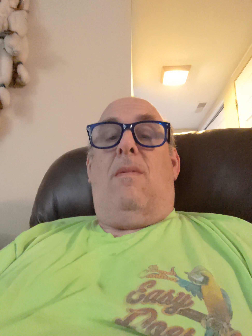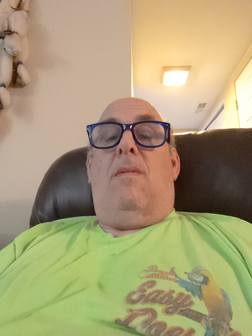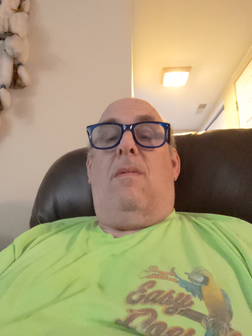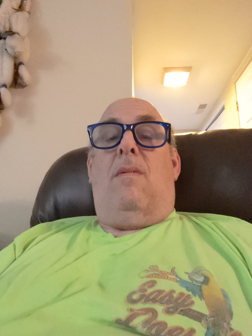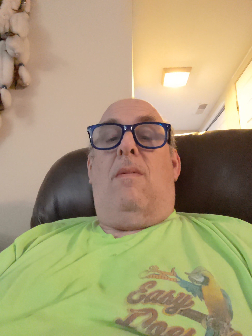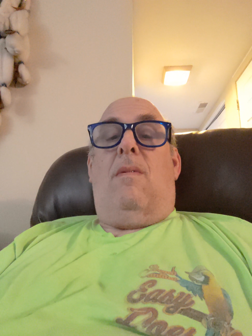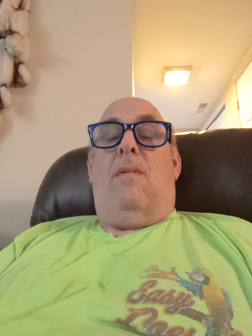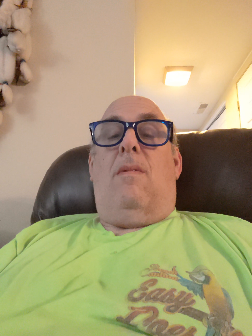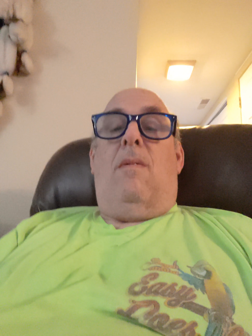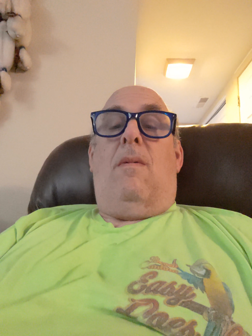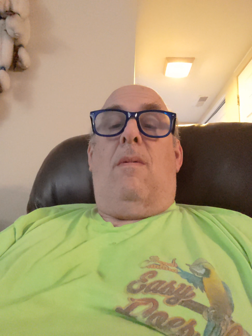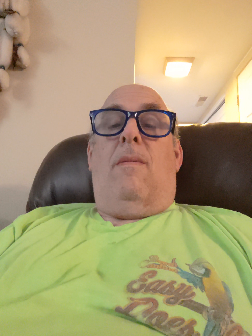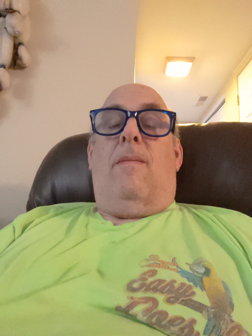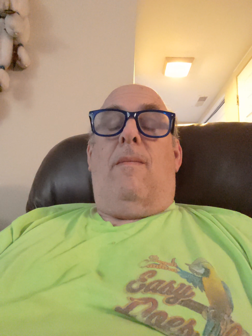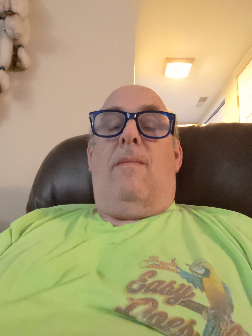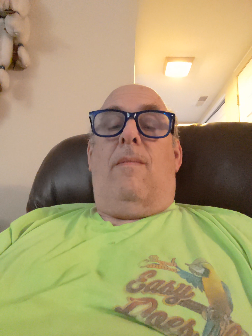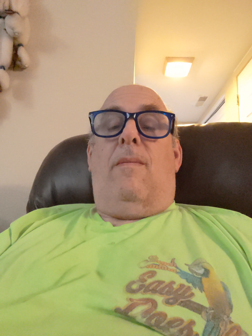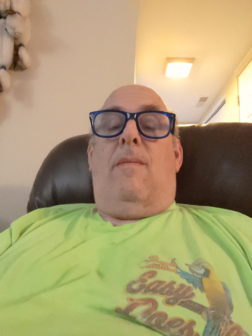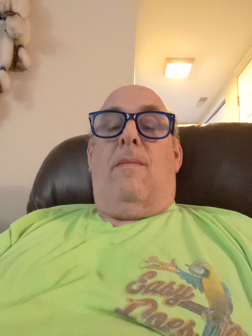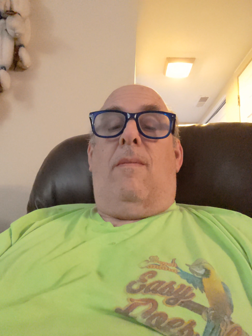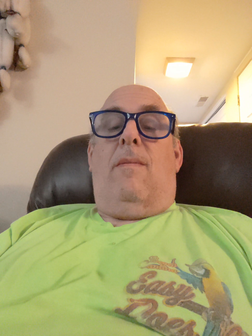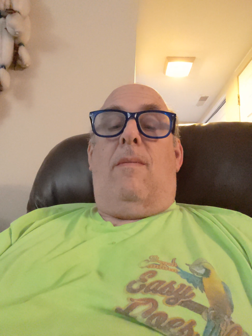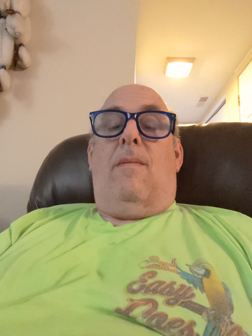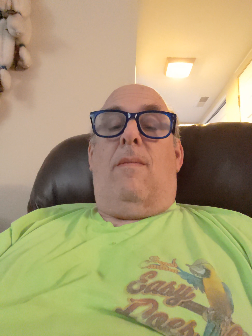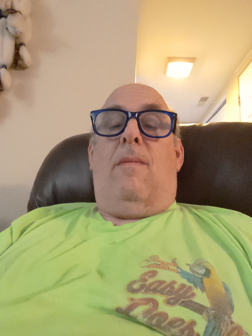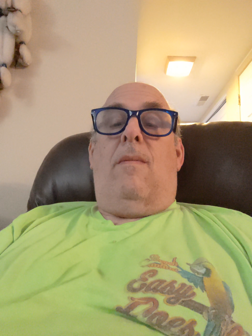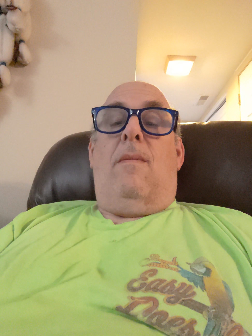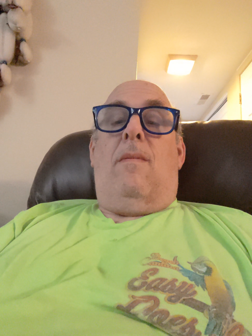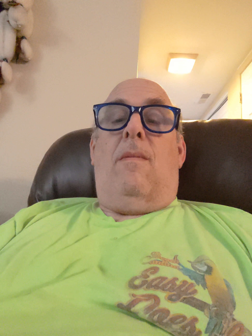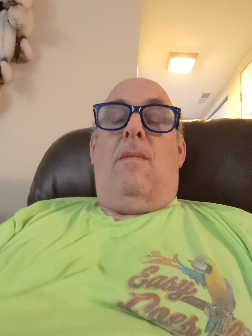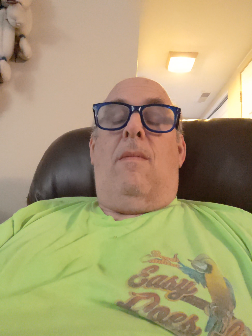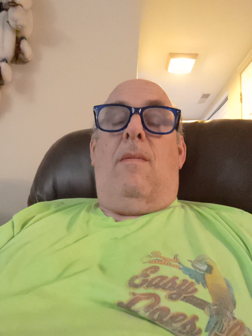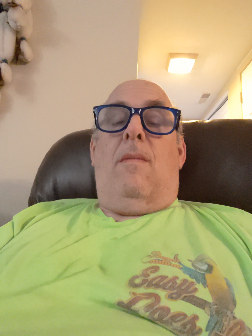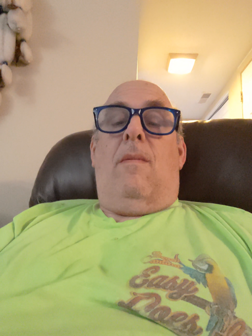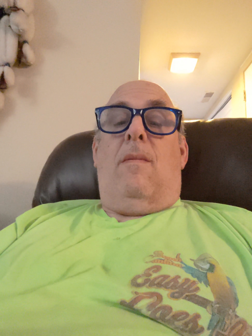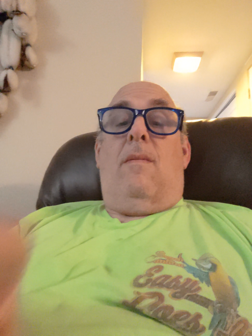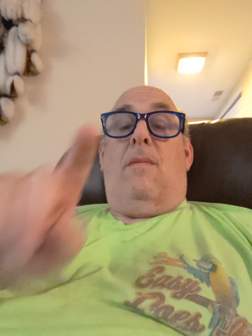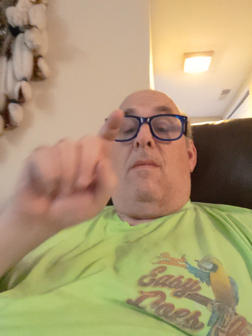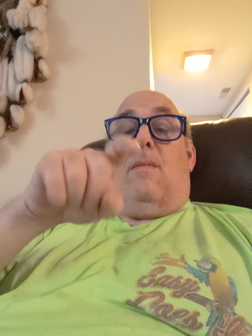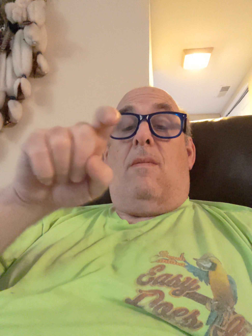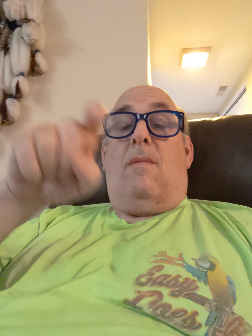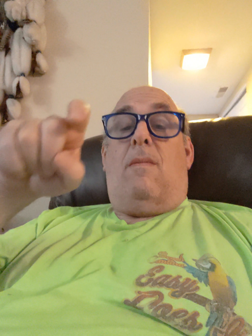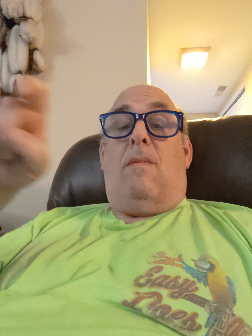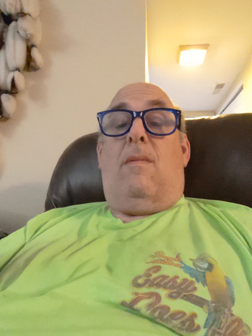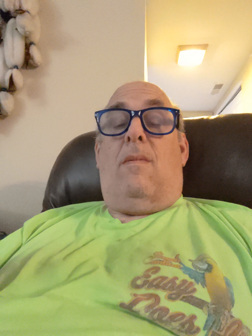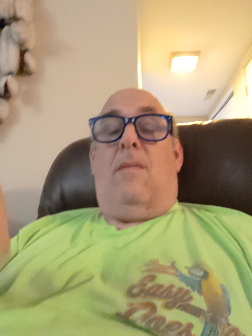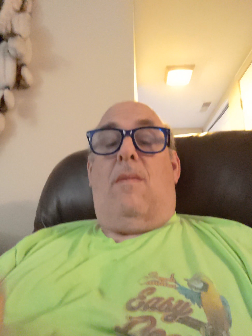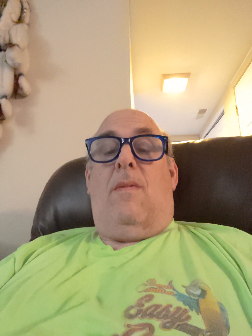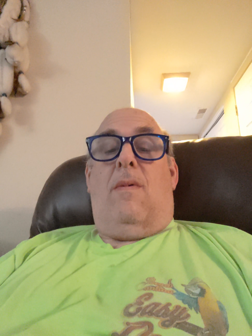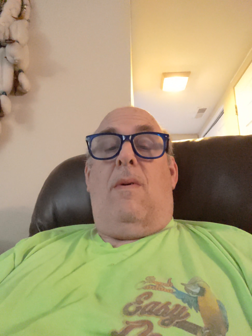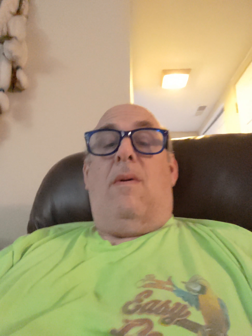closet